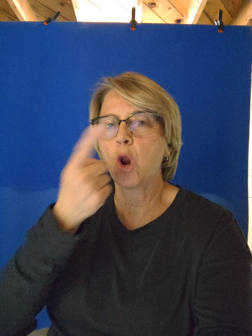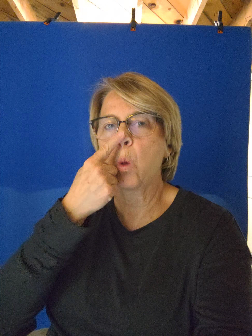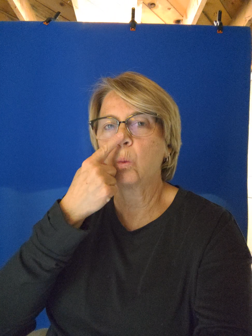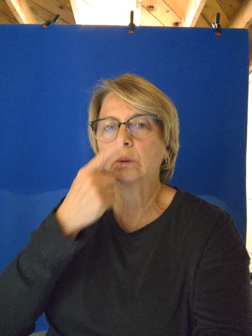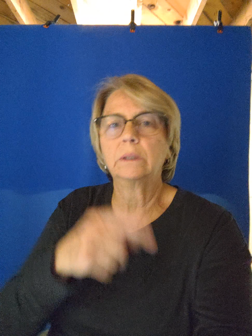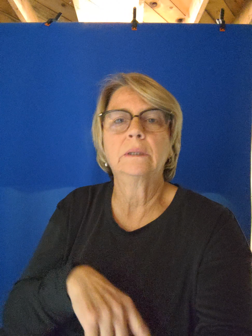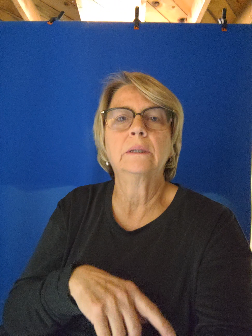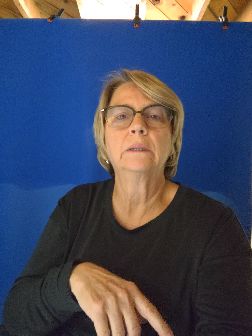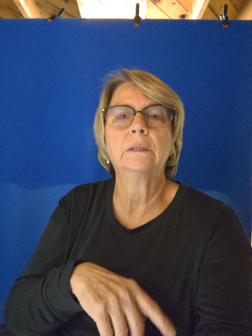nose